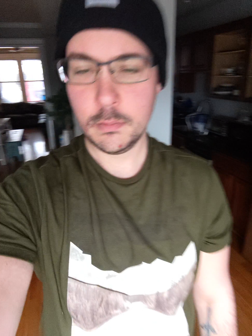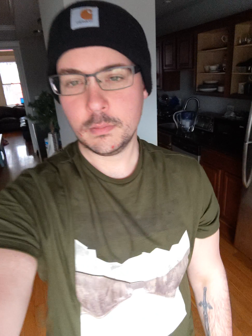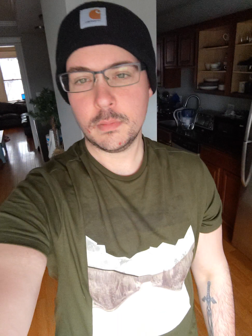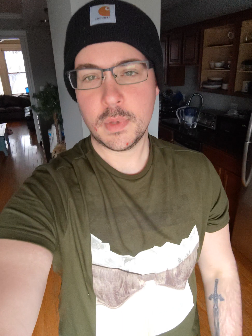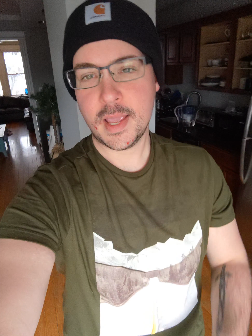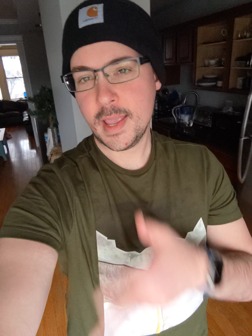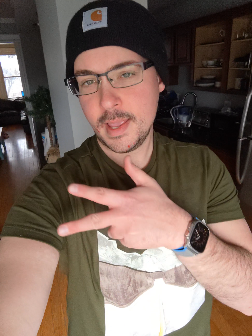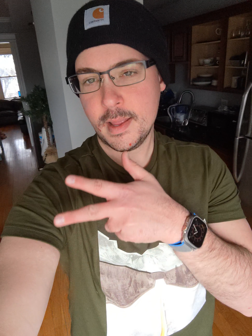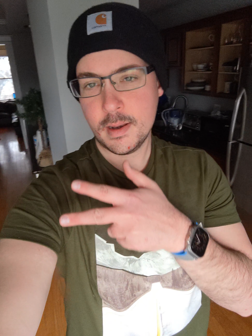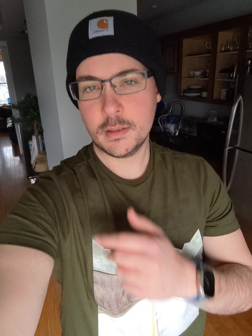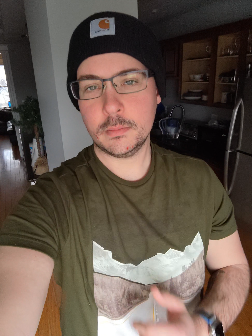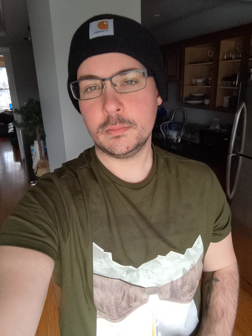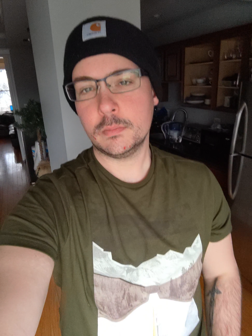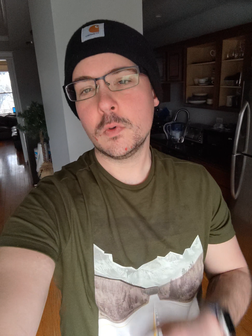hen